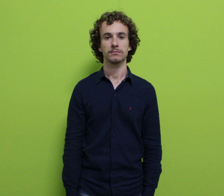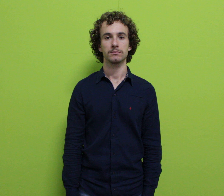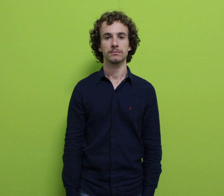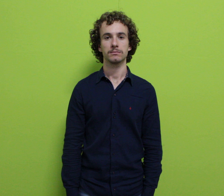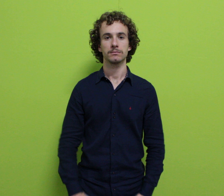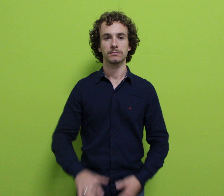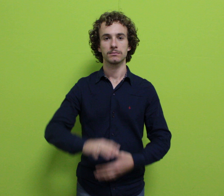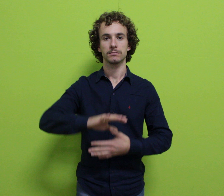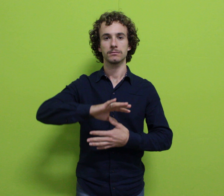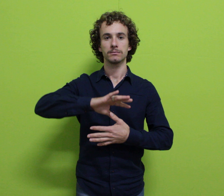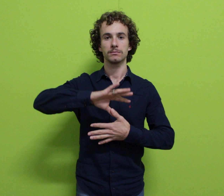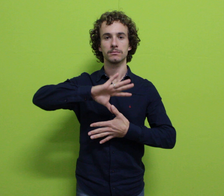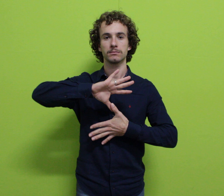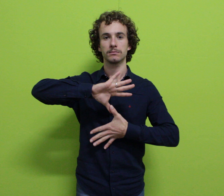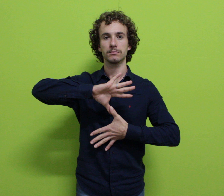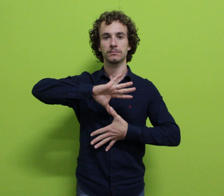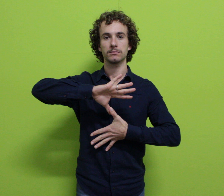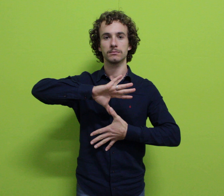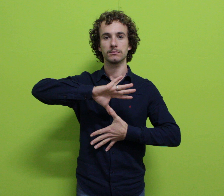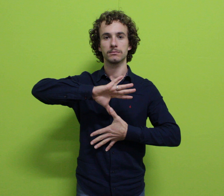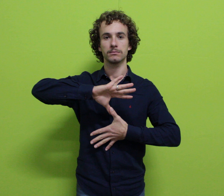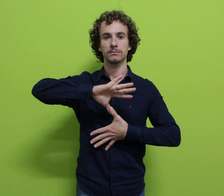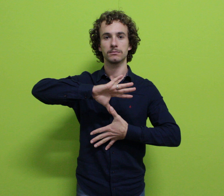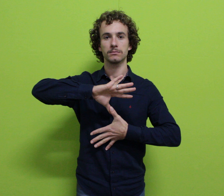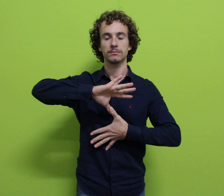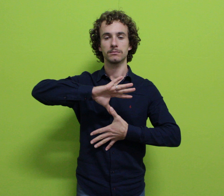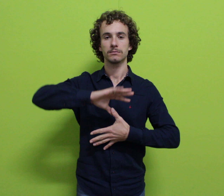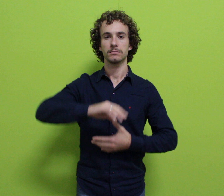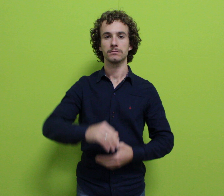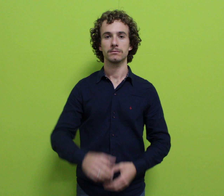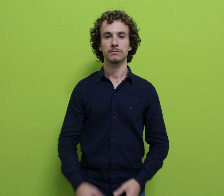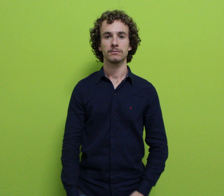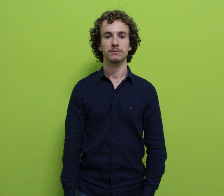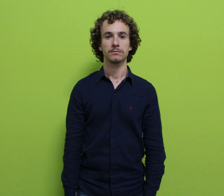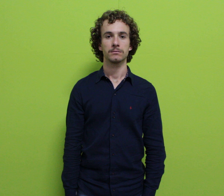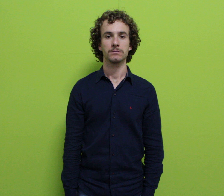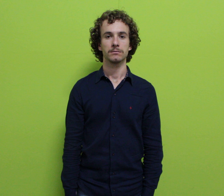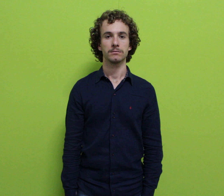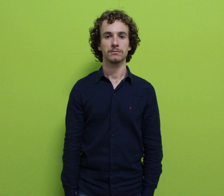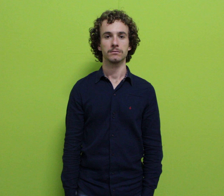América